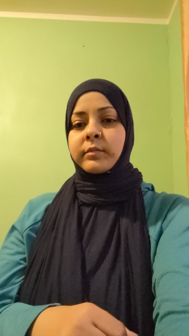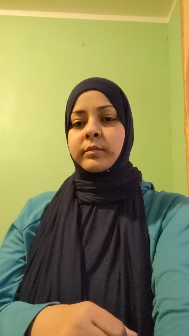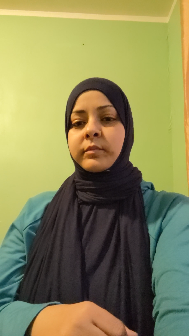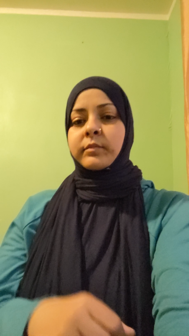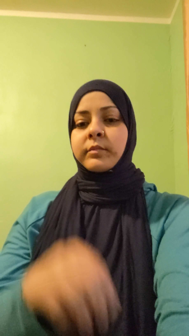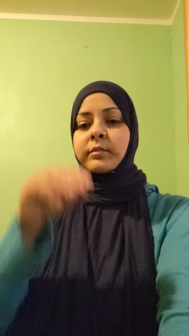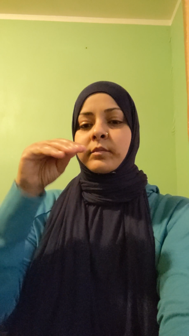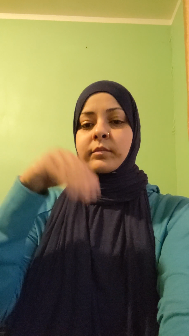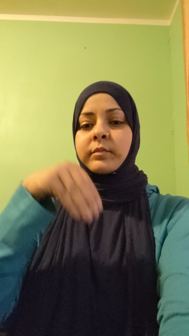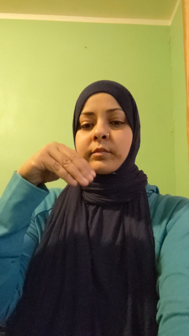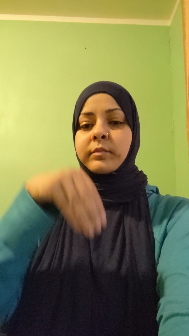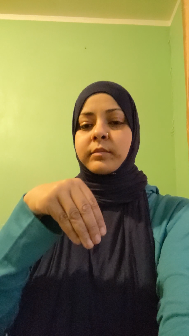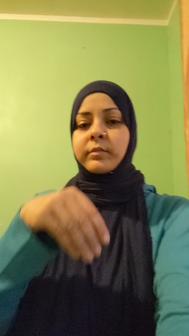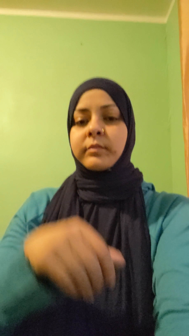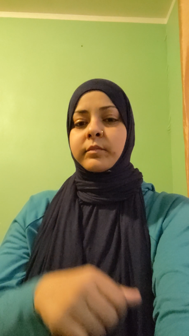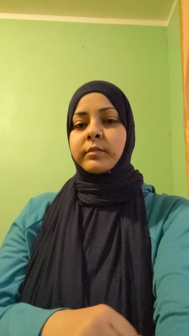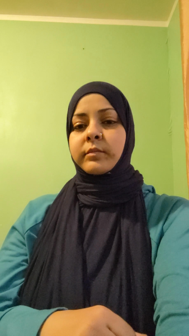inside